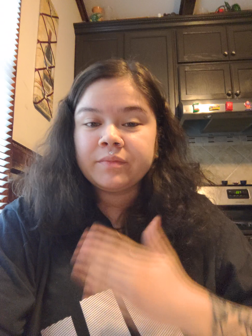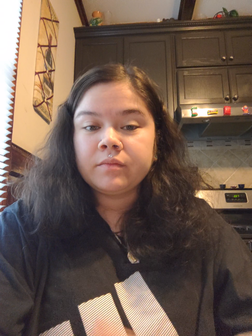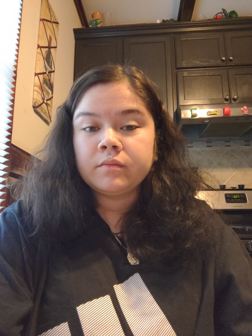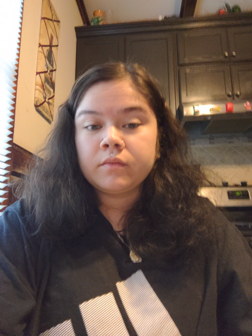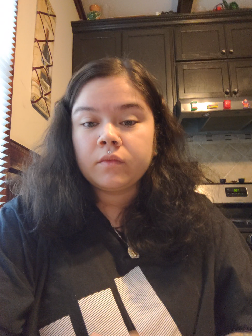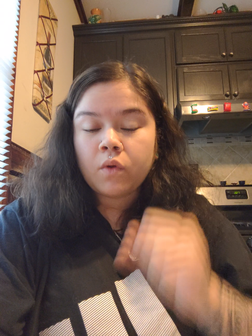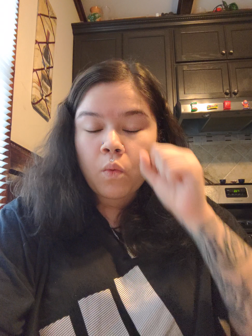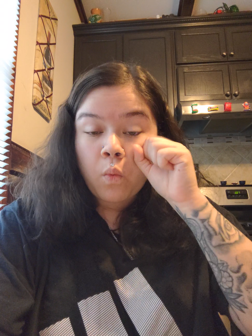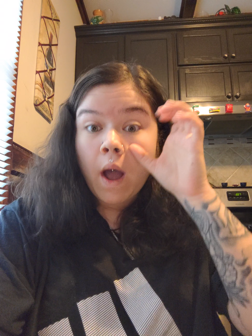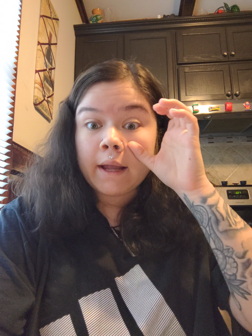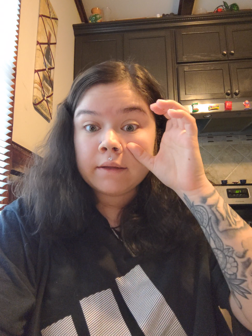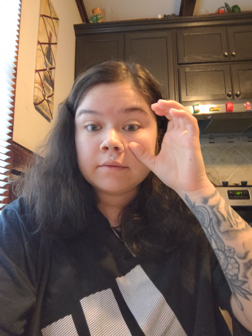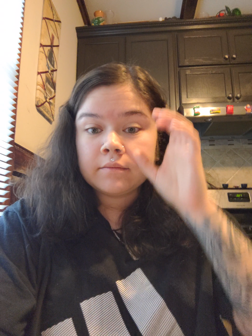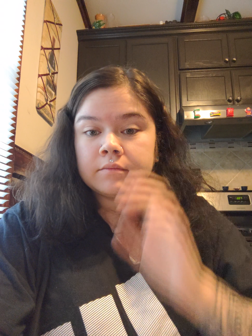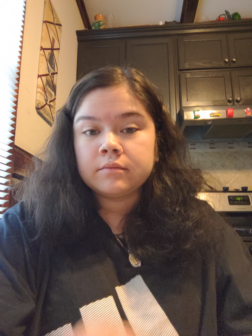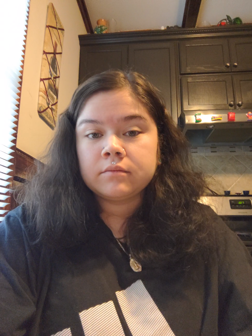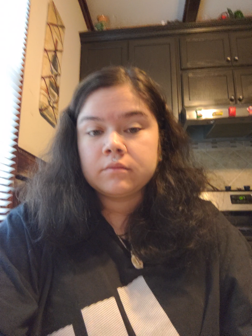awake